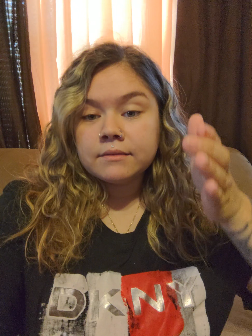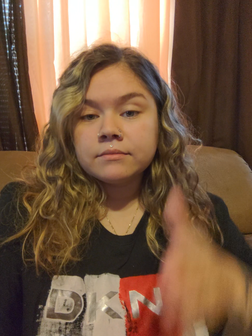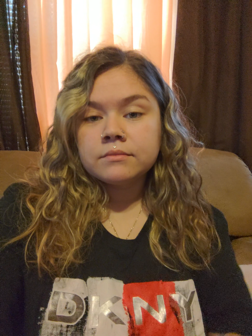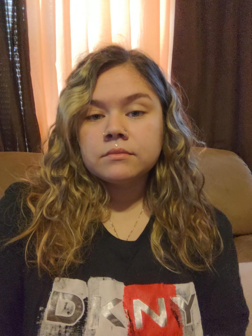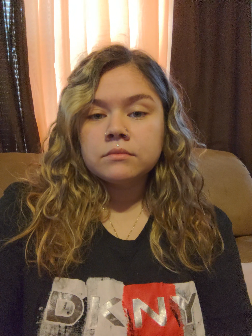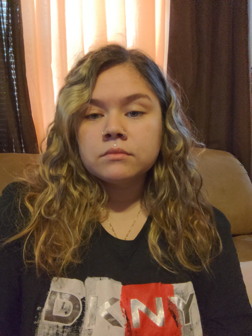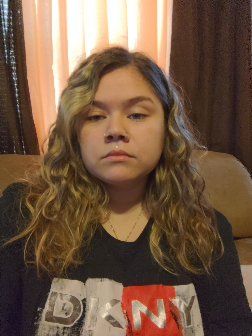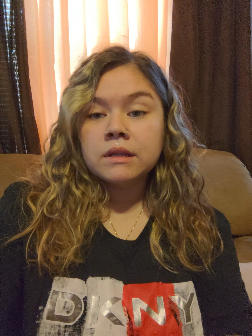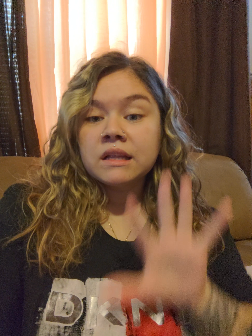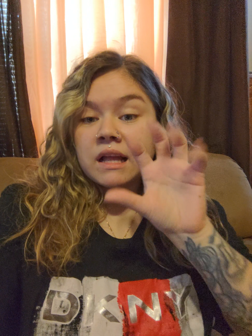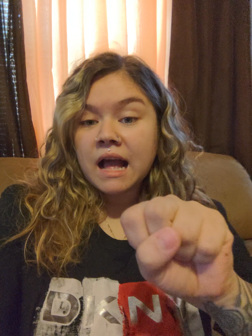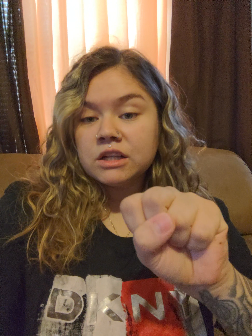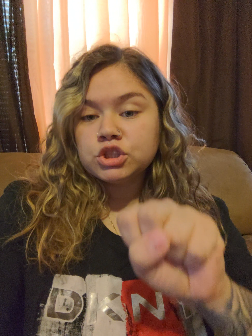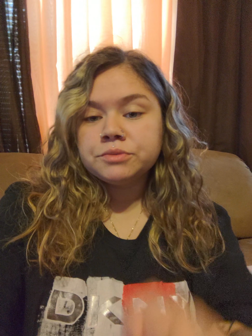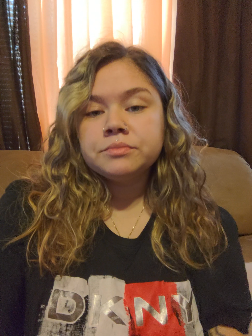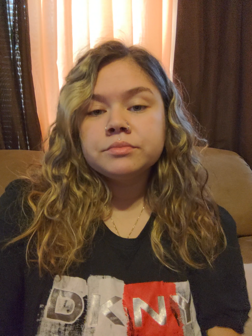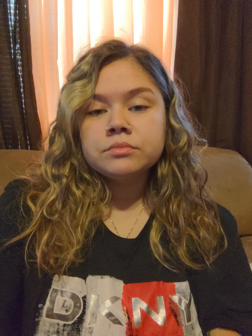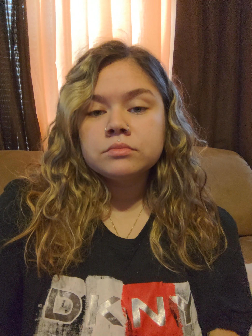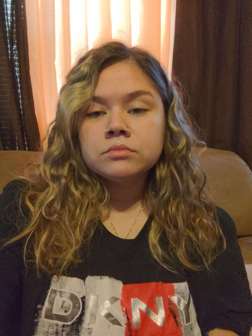catch